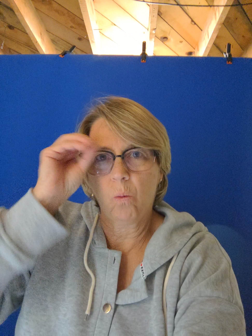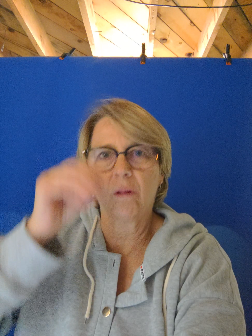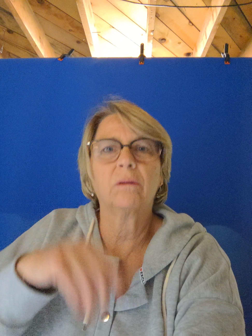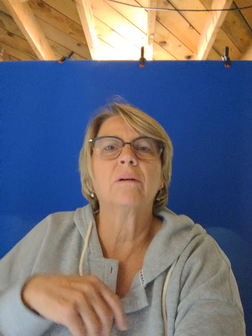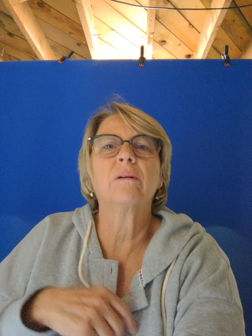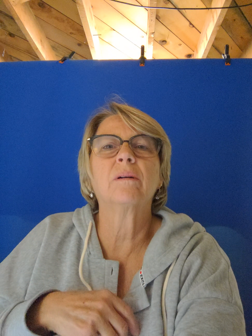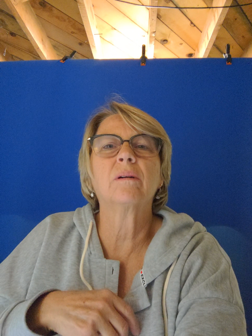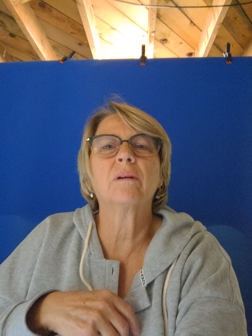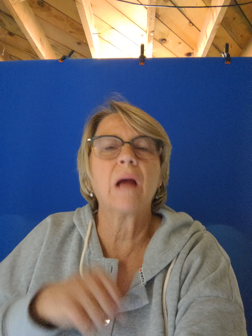owl